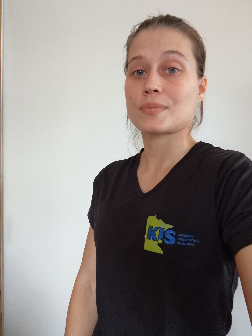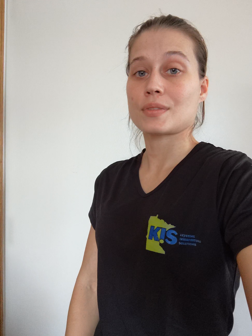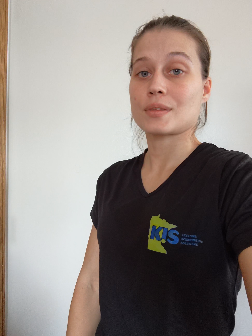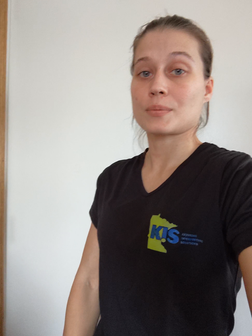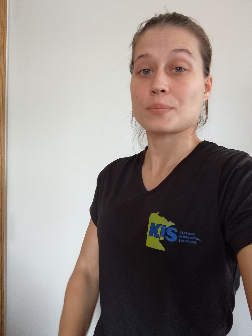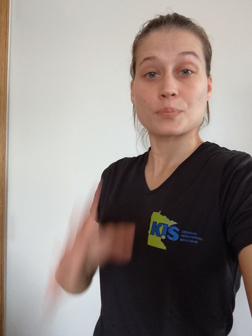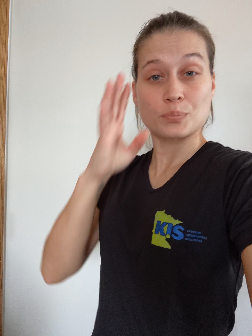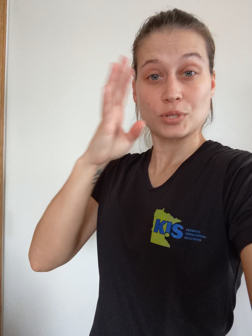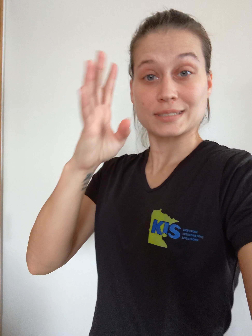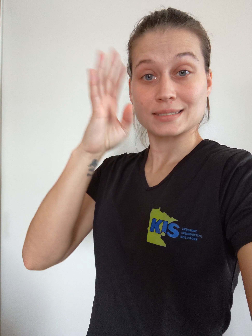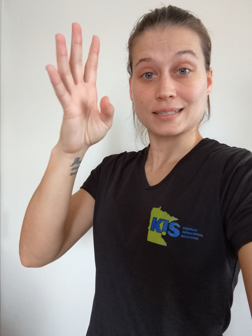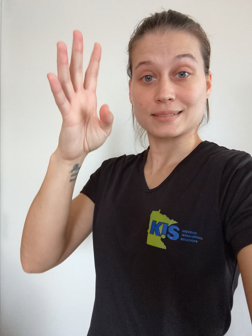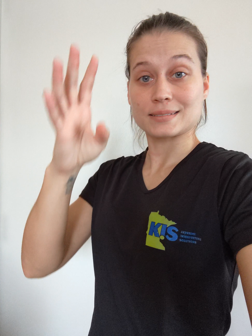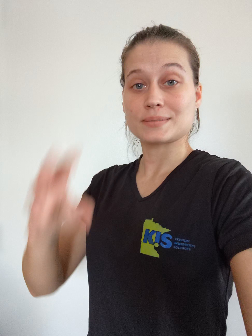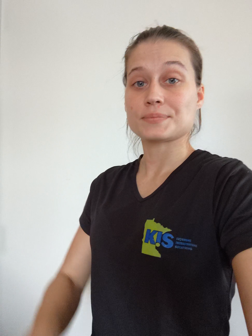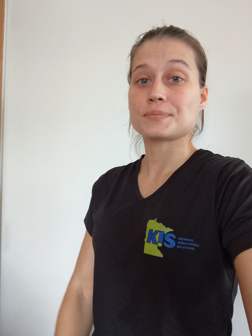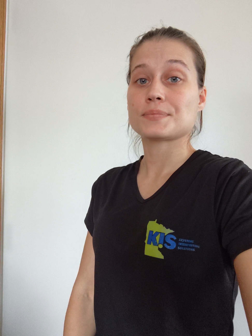pretend